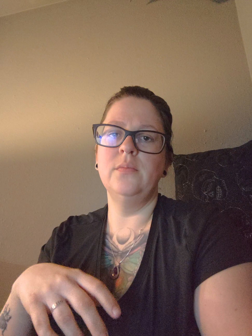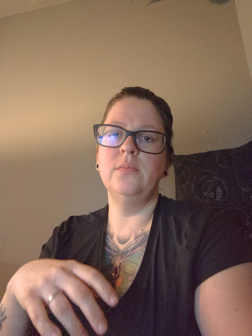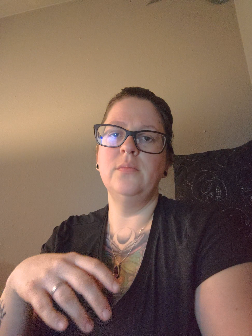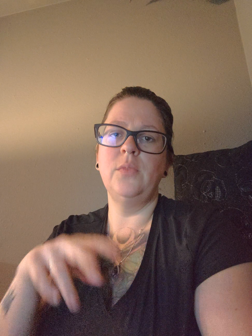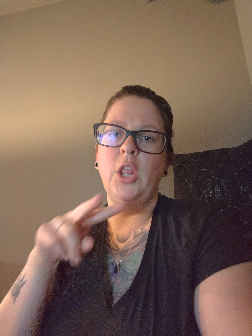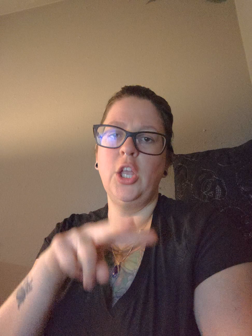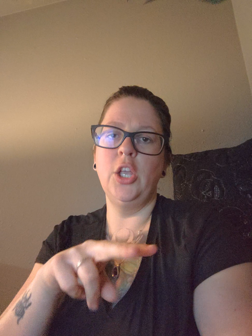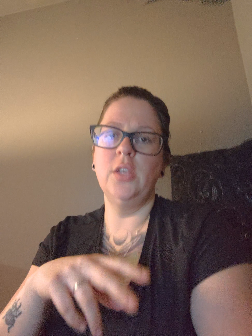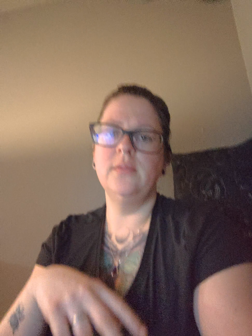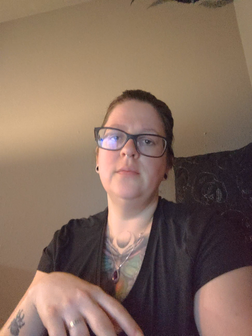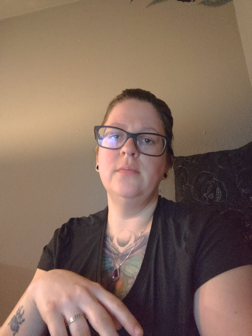look